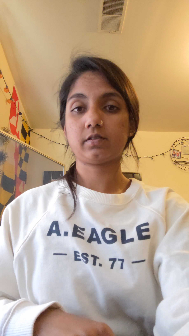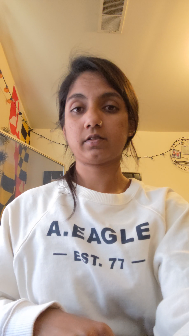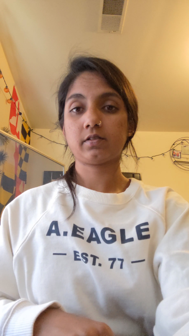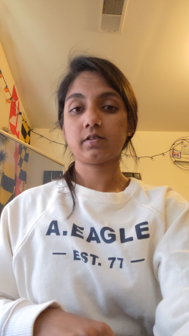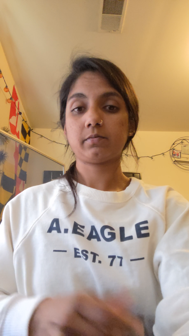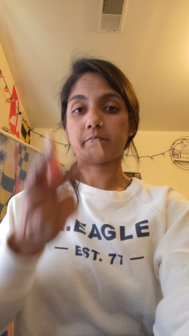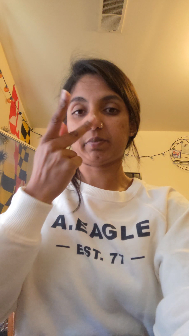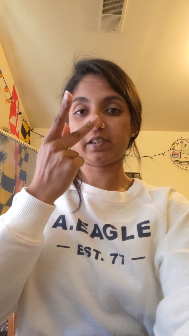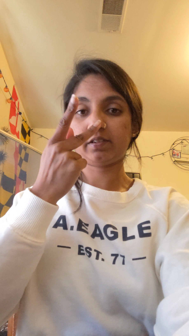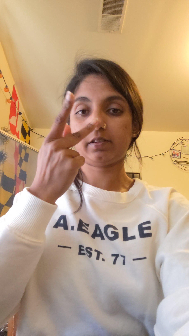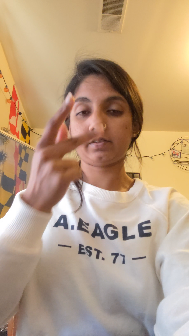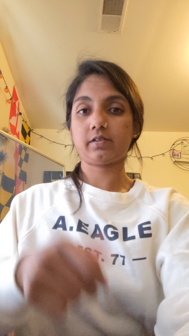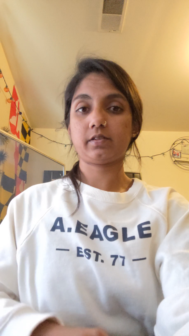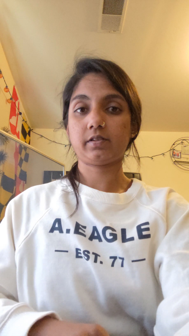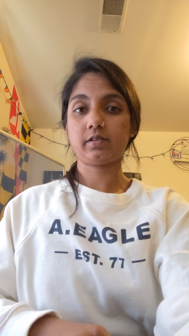penis